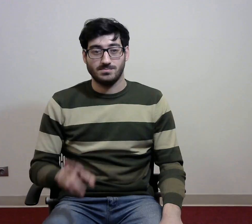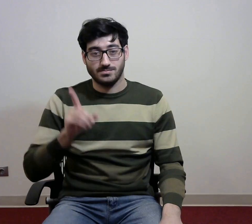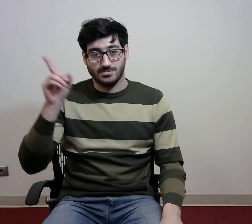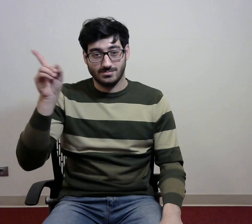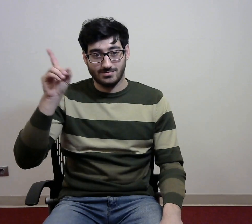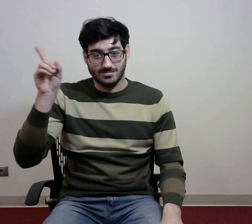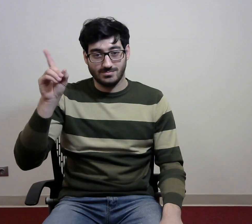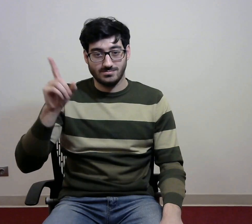orda